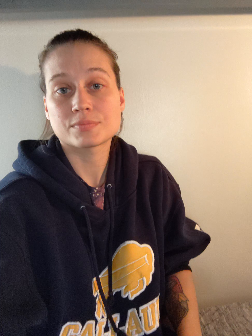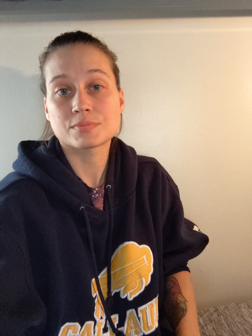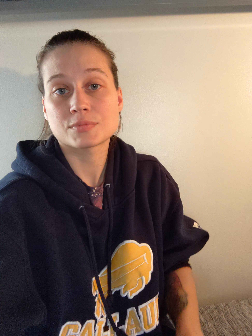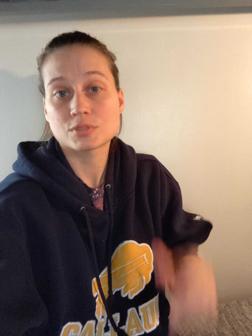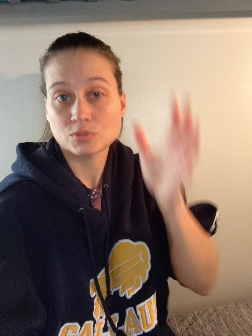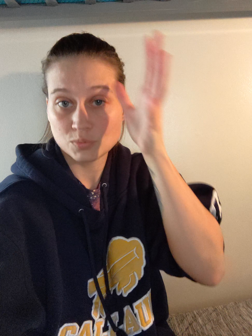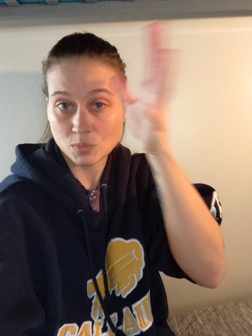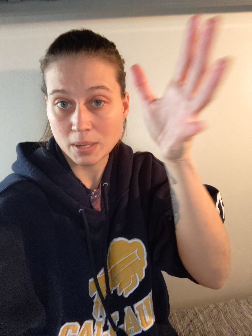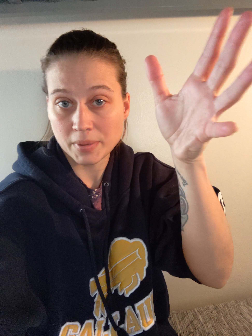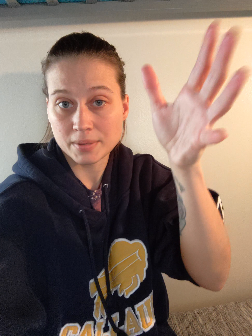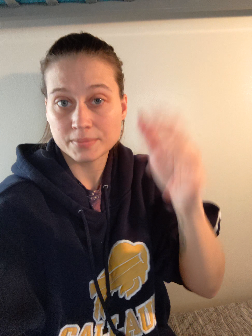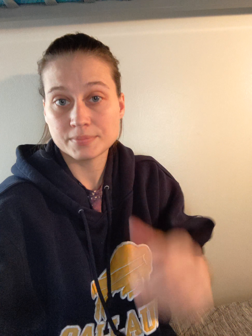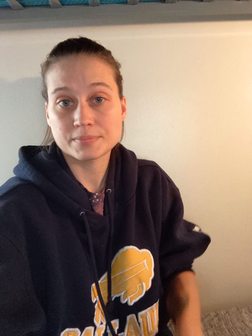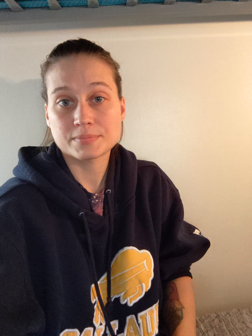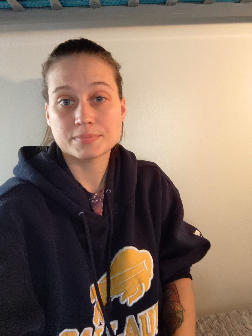grandpa